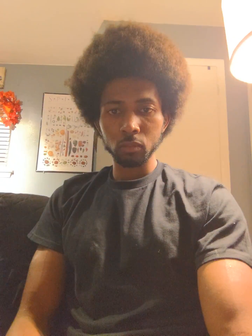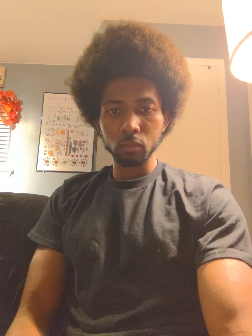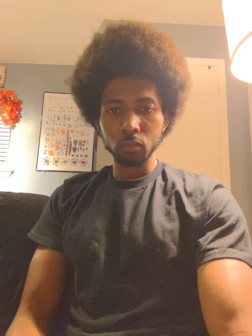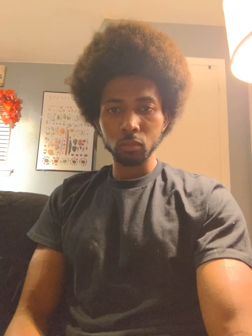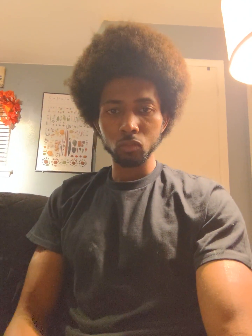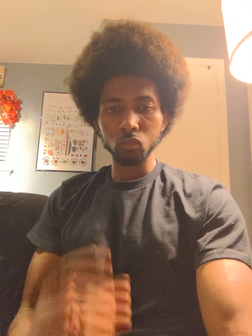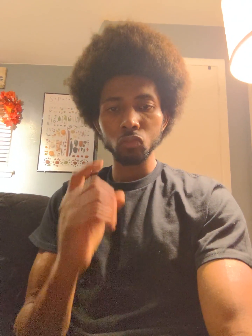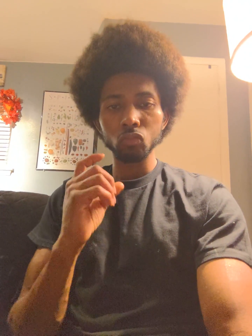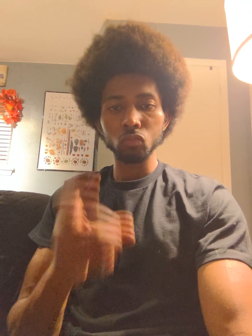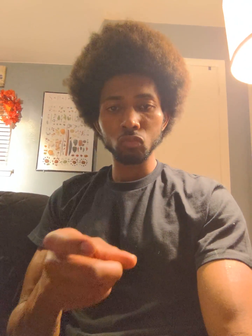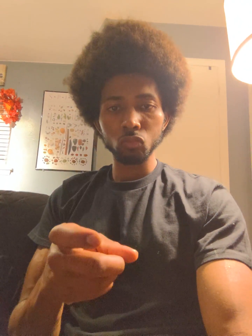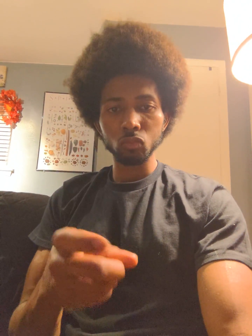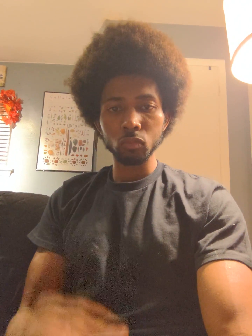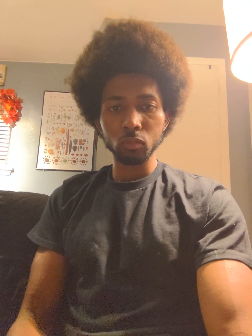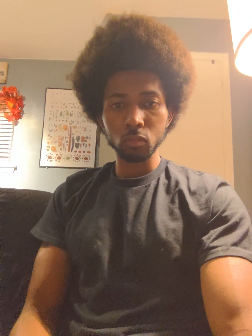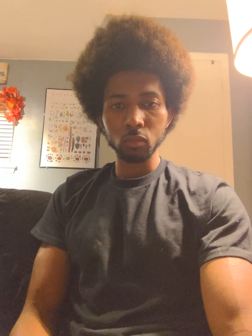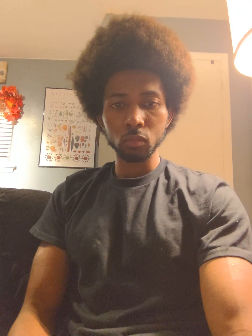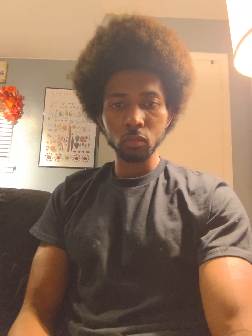present